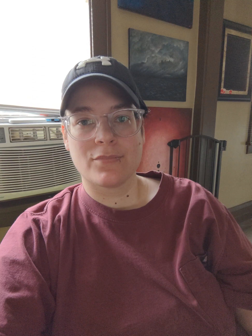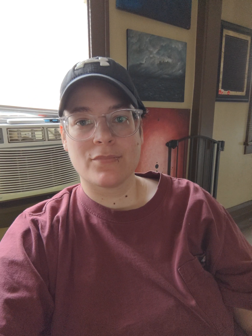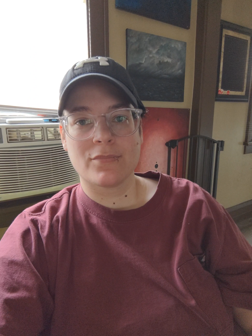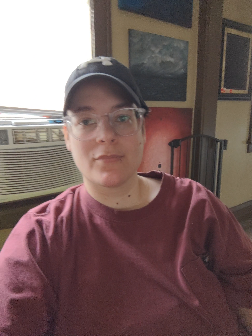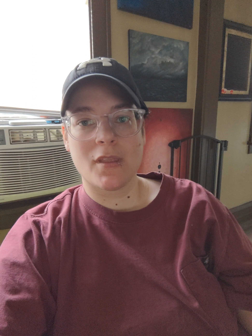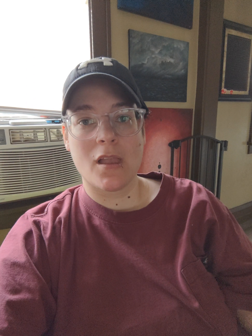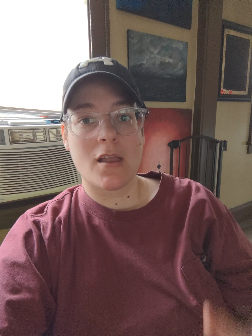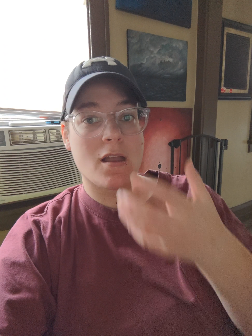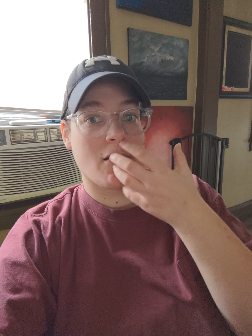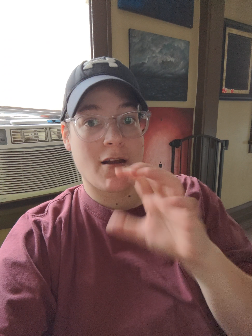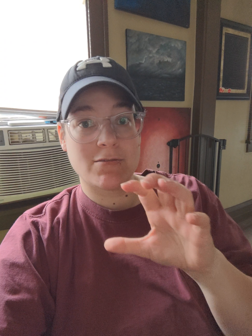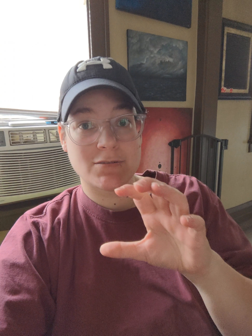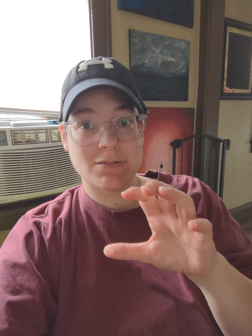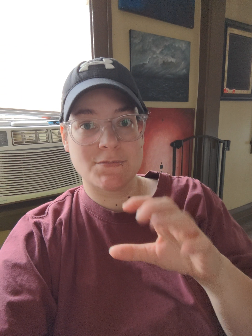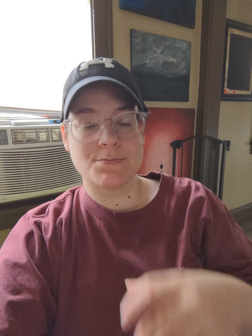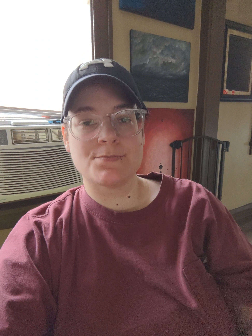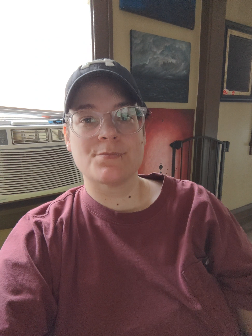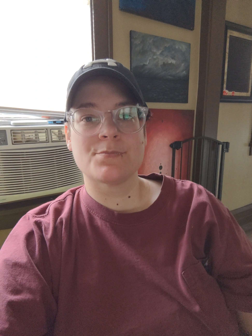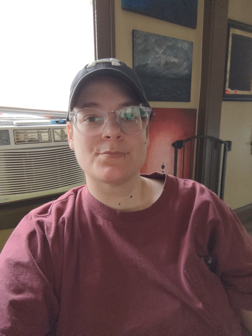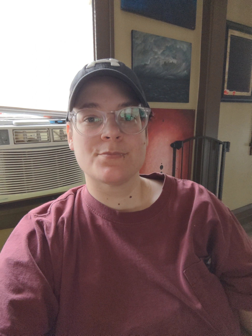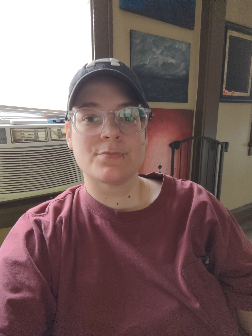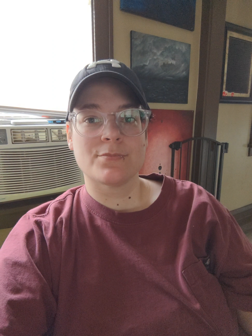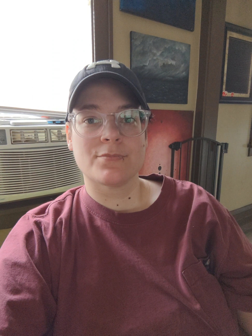hot